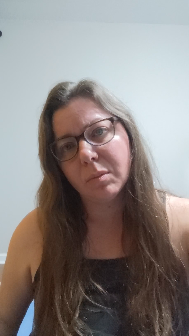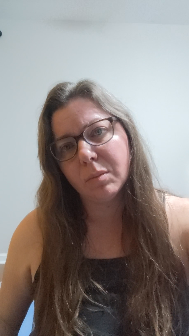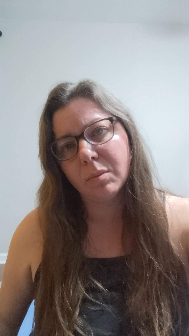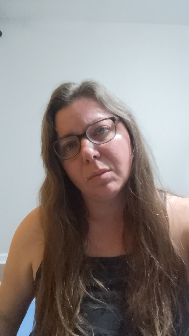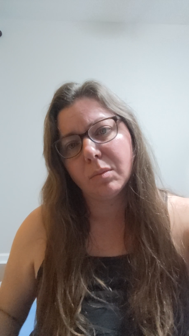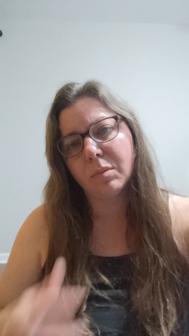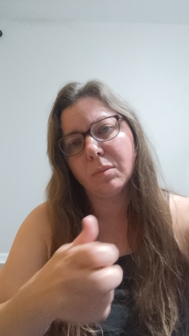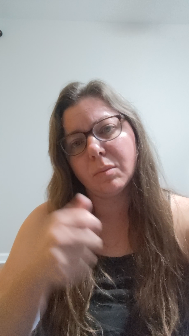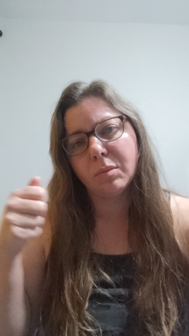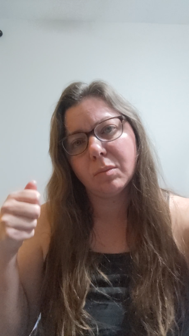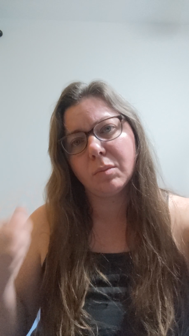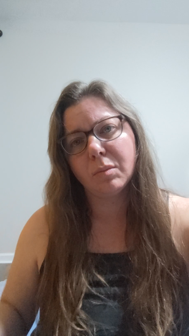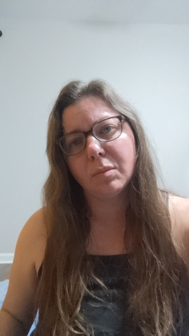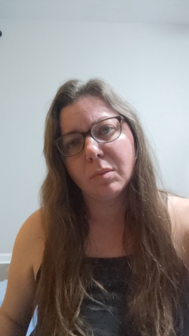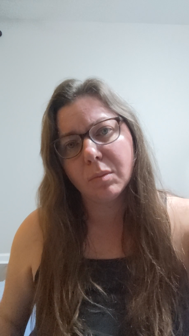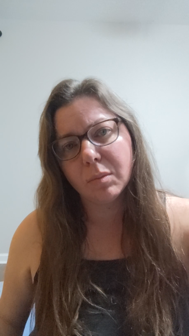pull